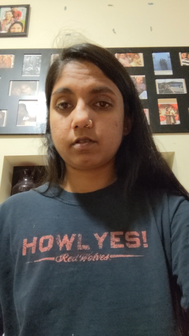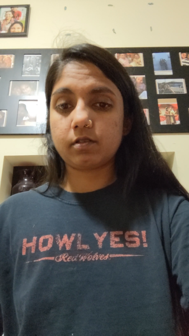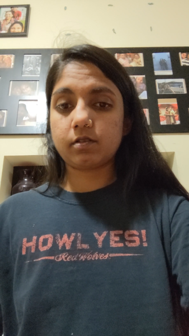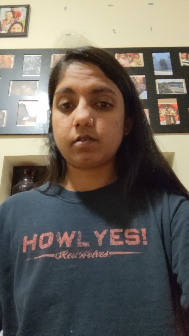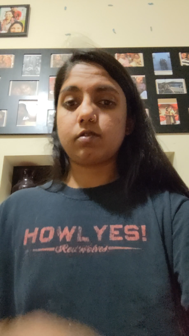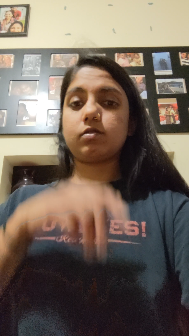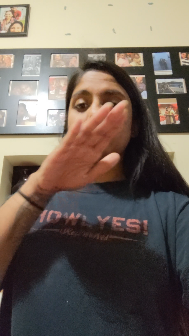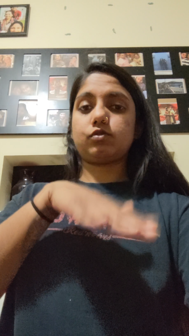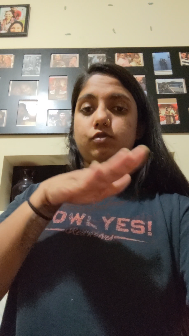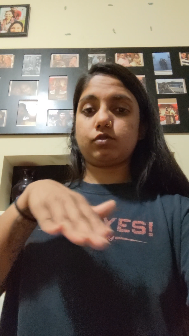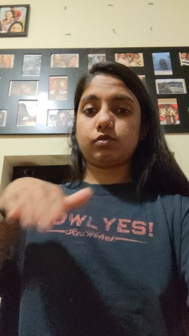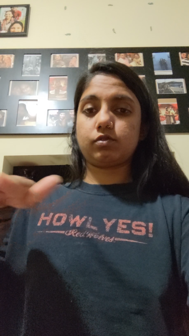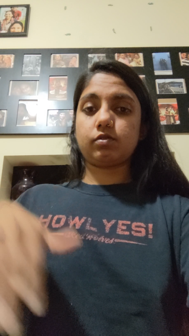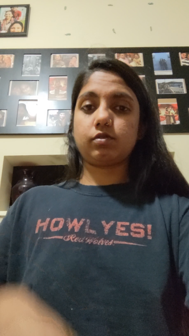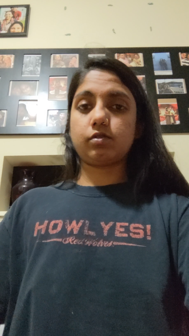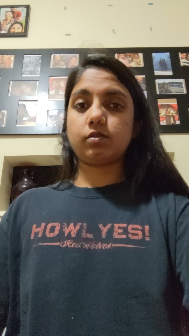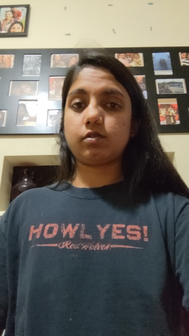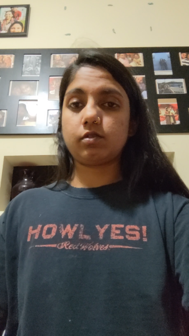children